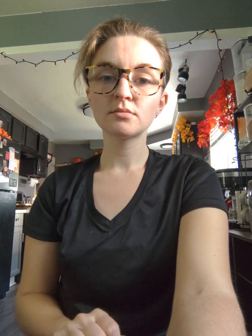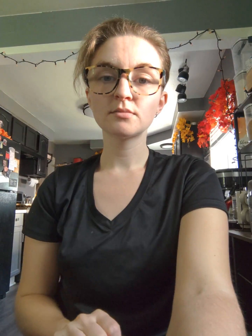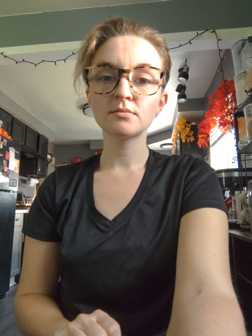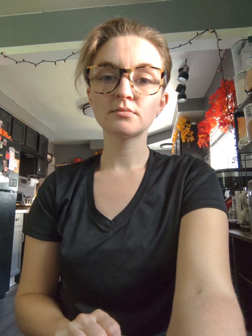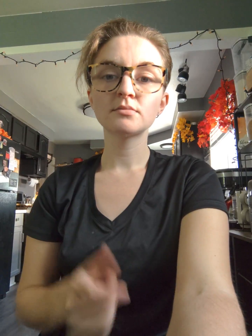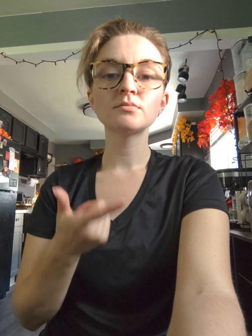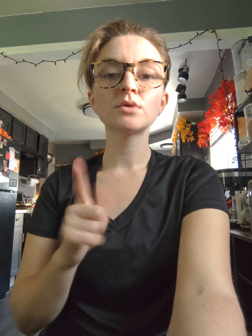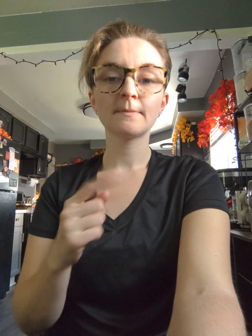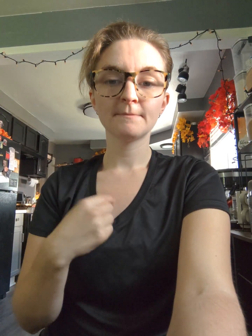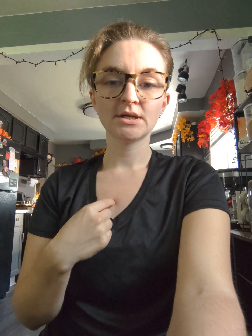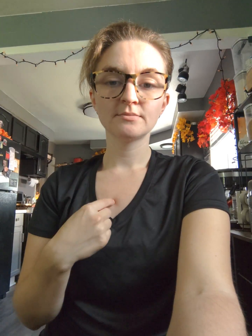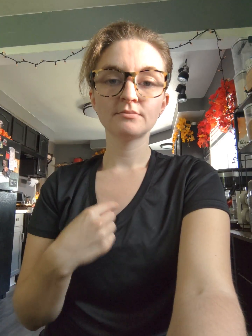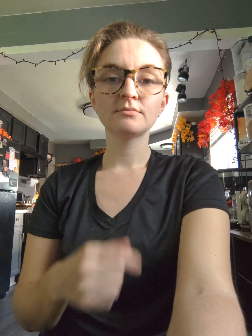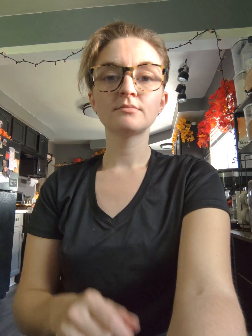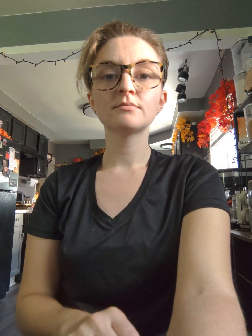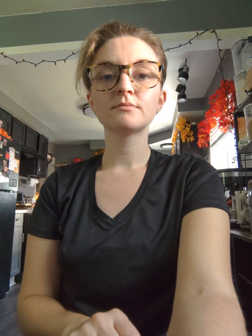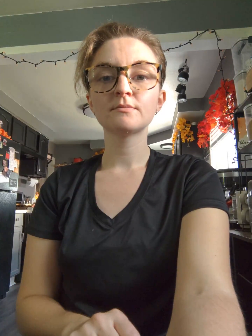let me